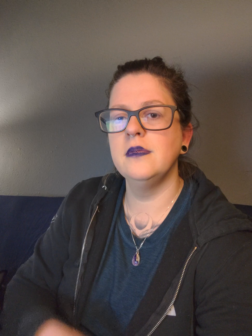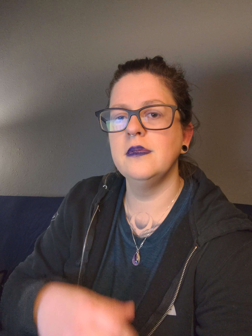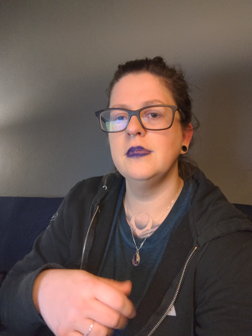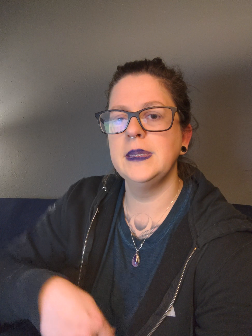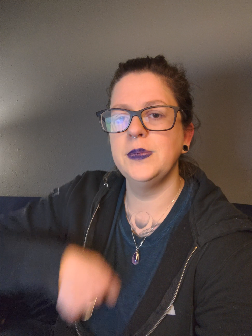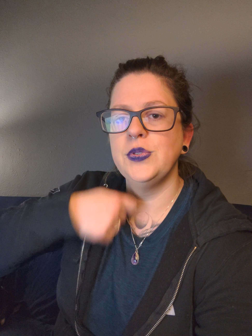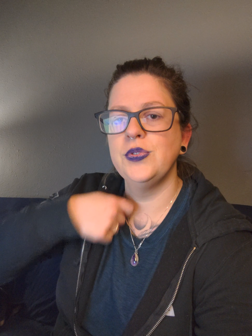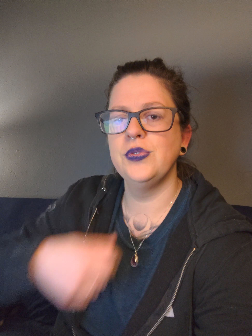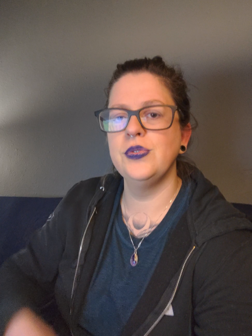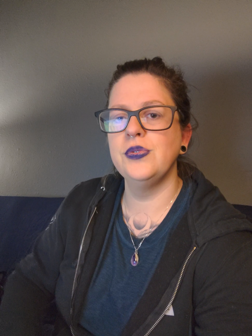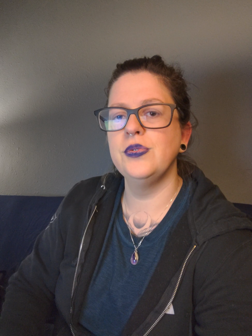zipper